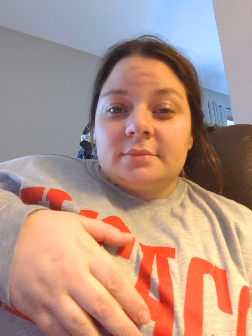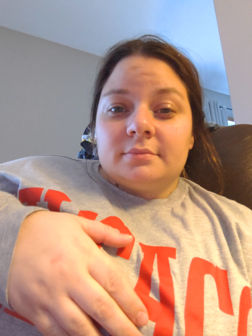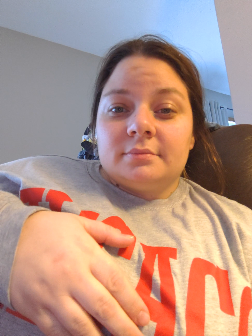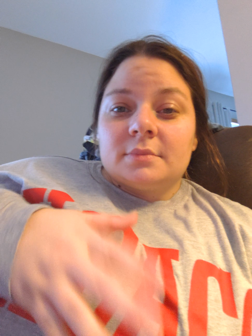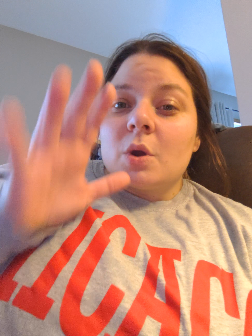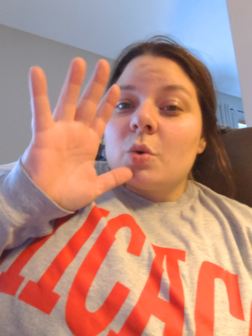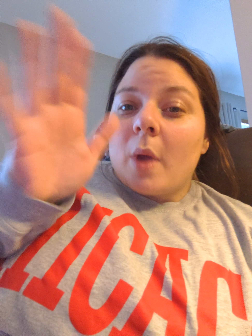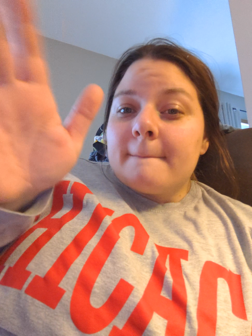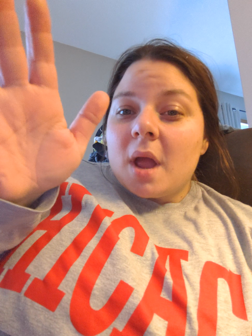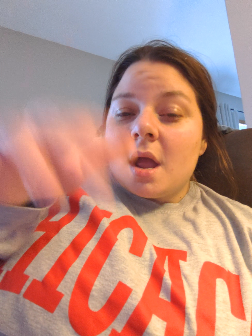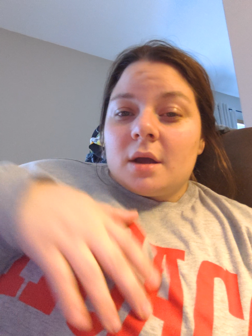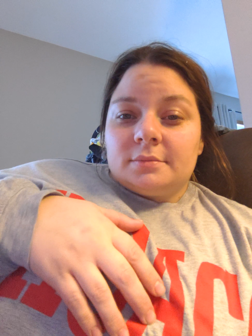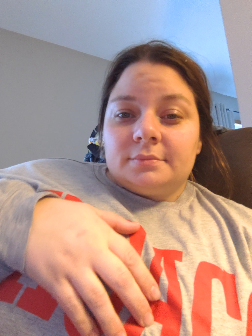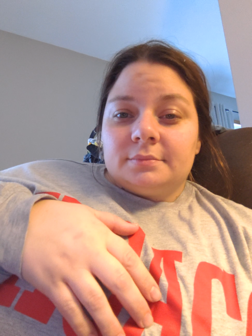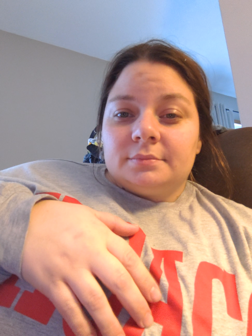grandma